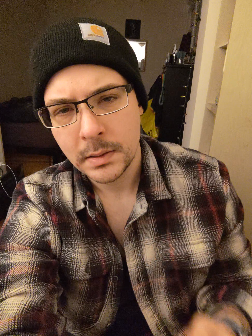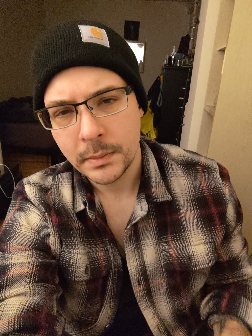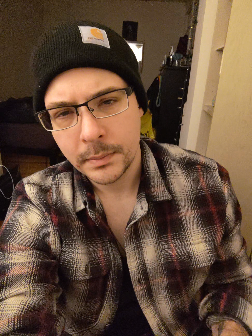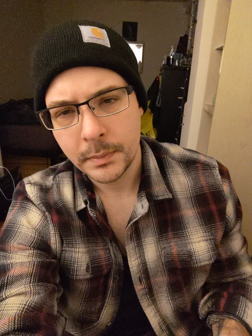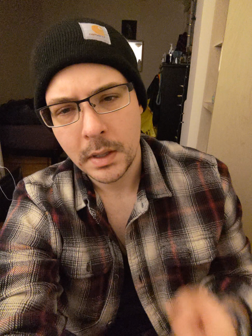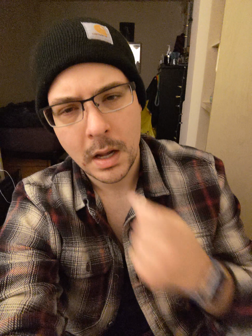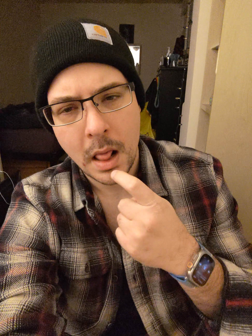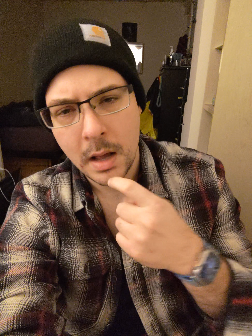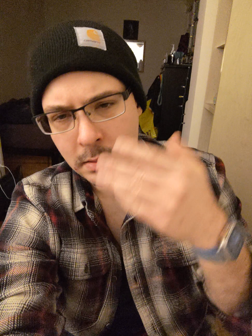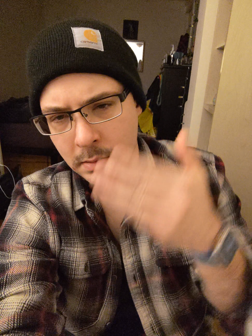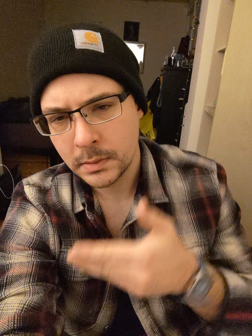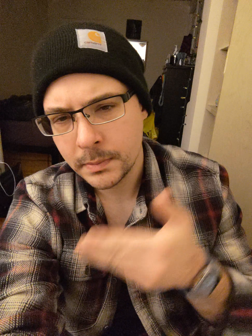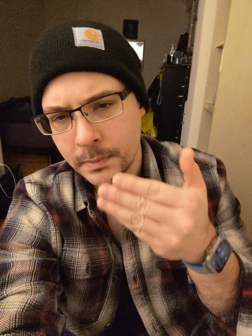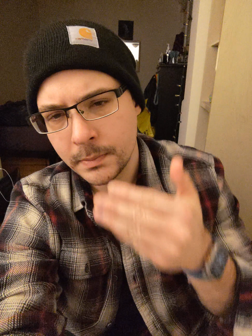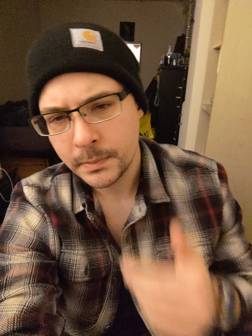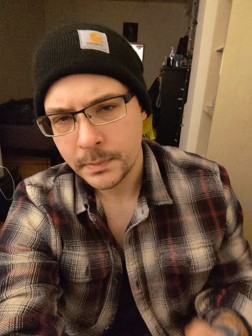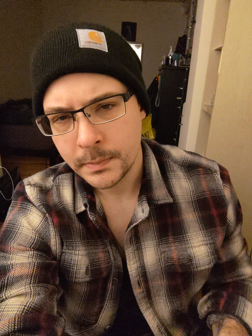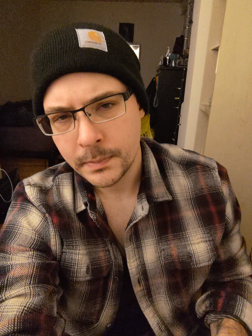window